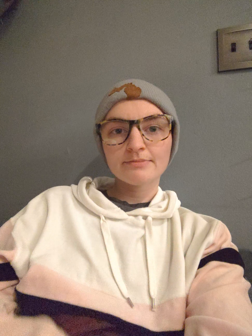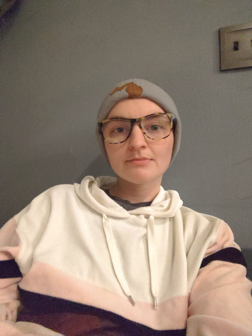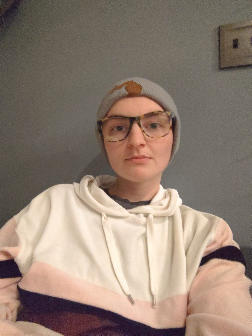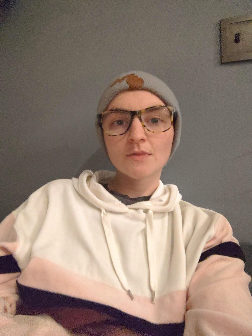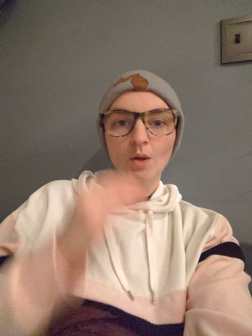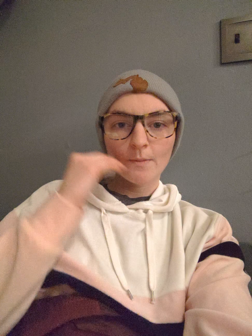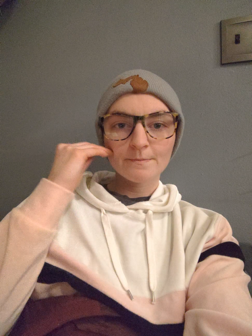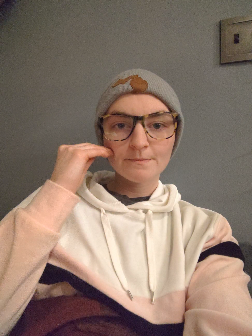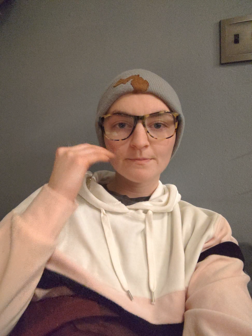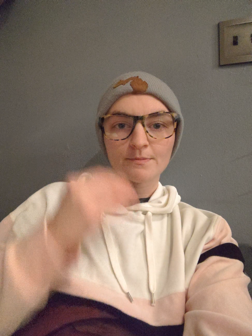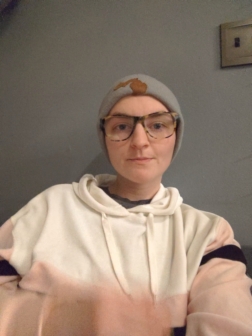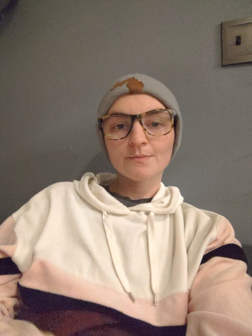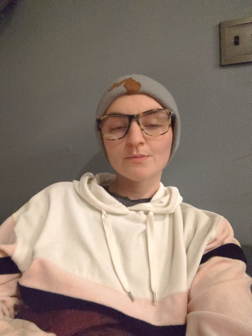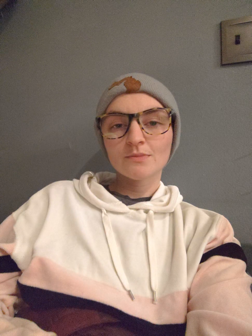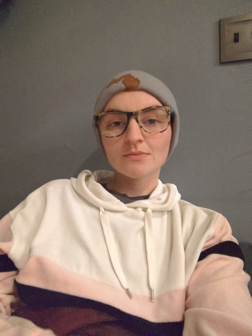home